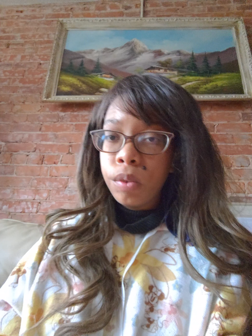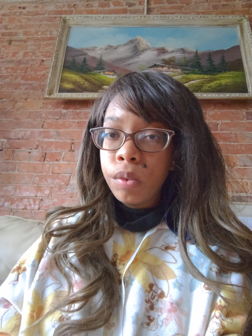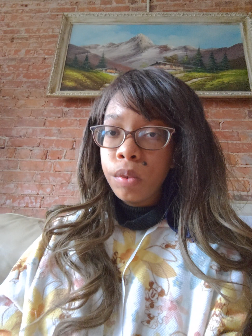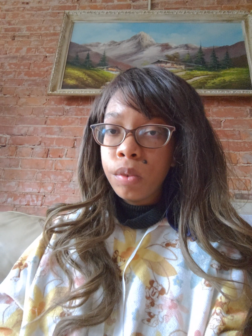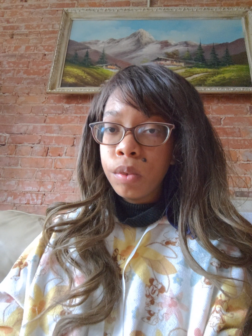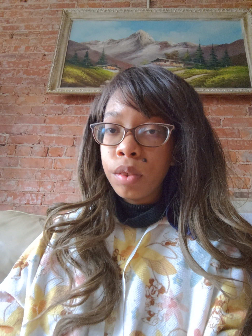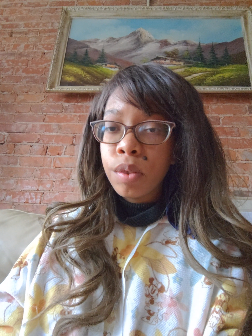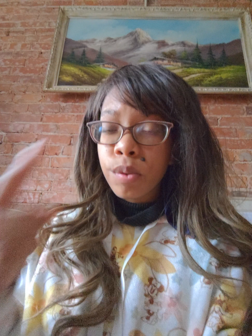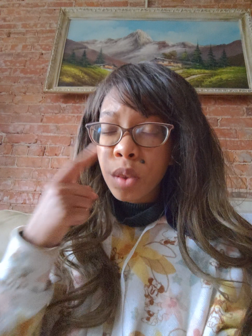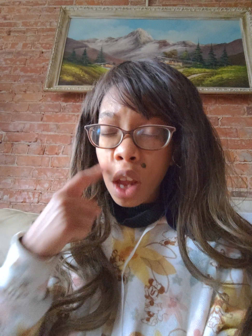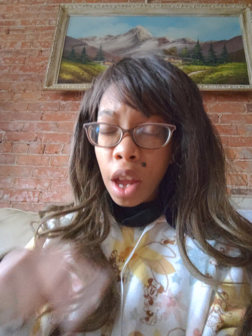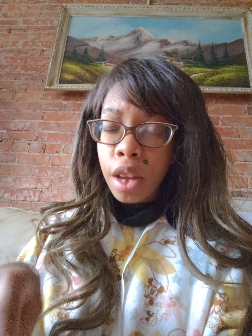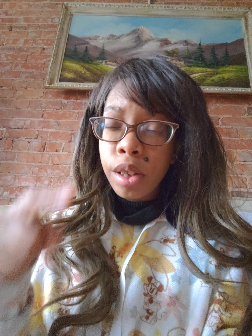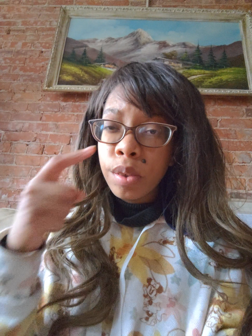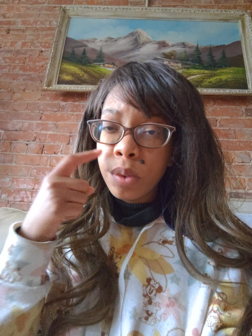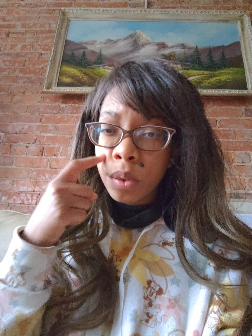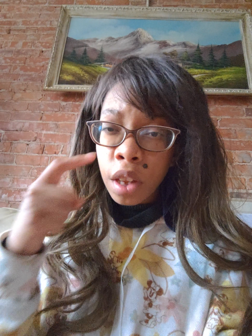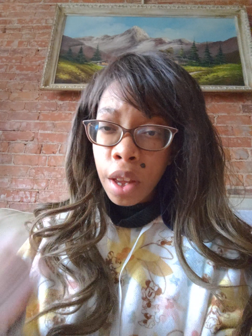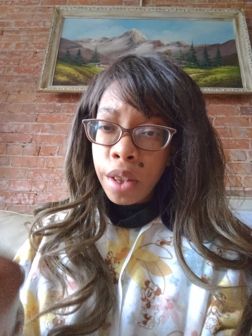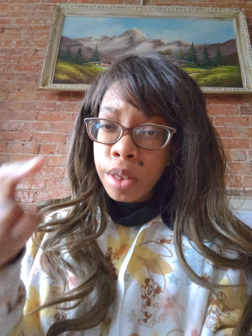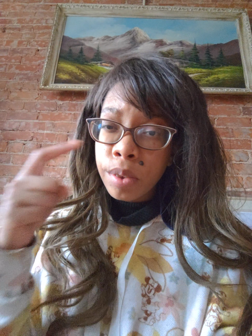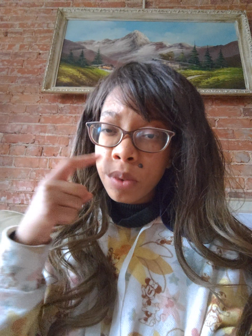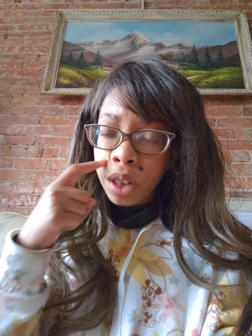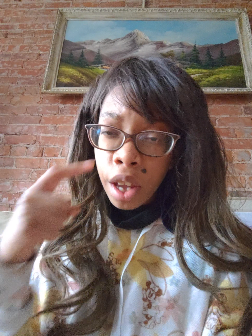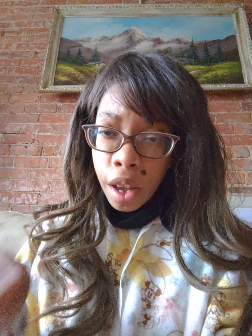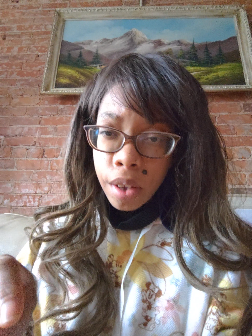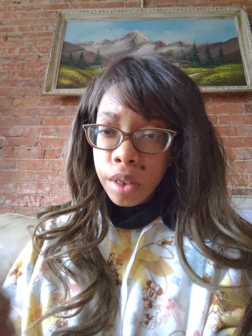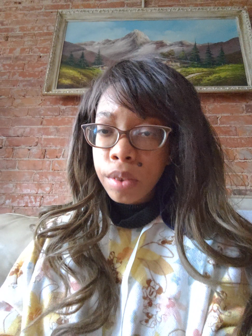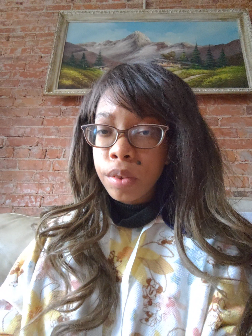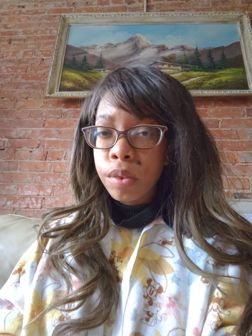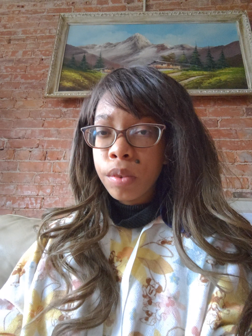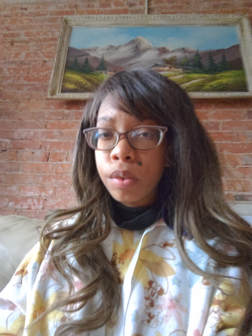cry